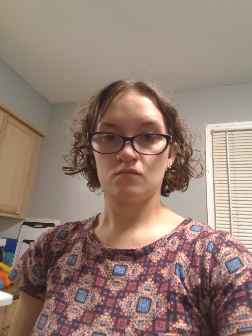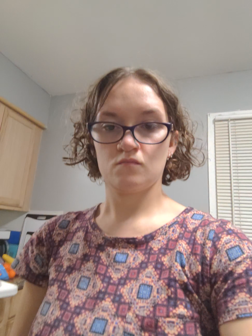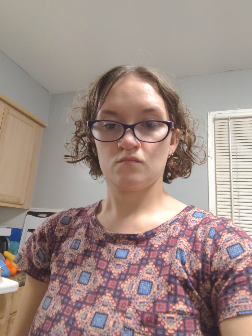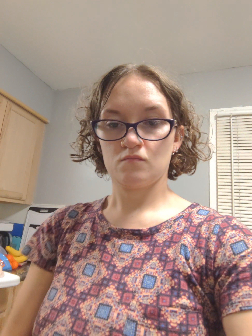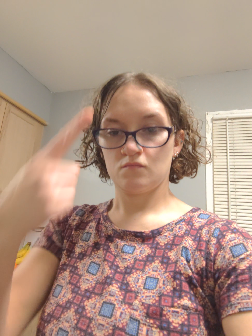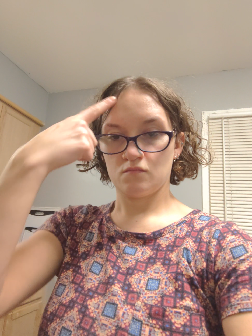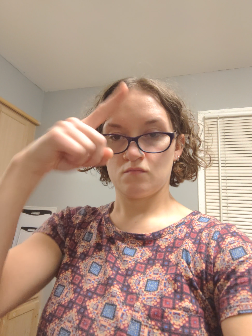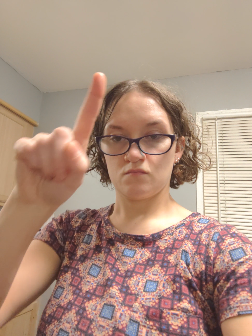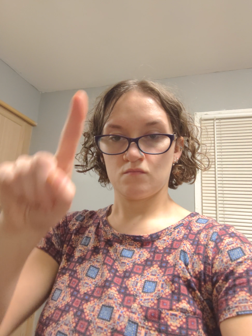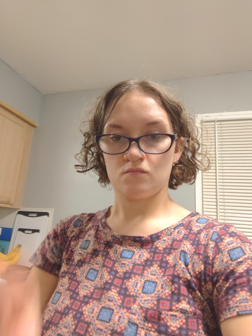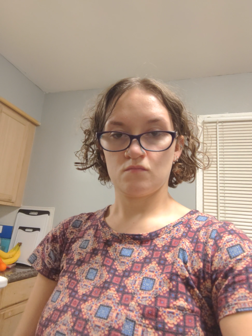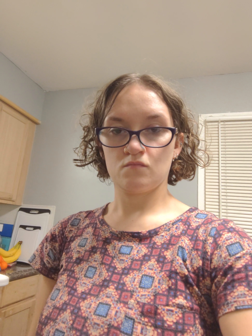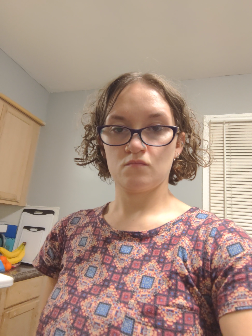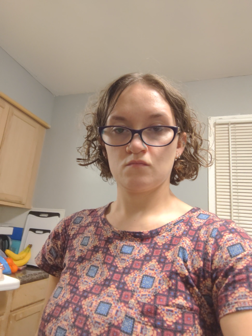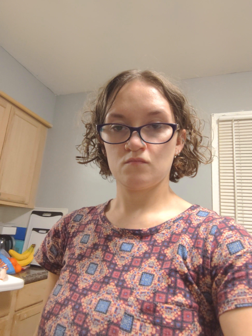for